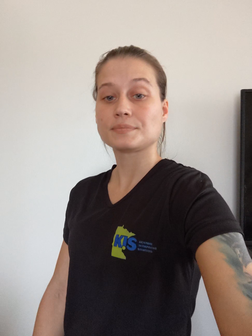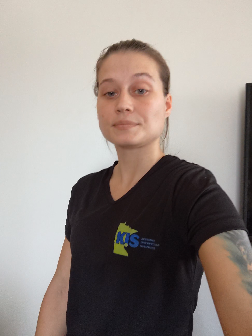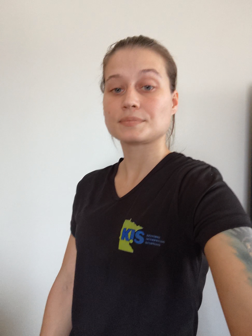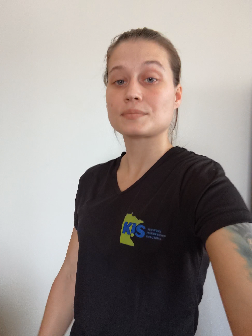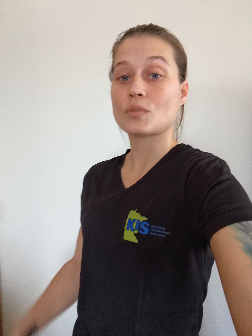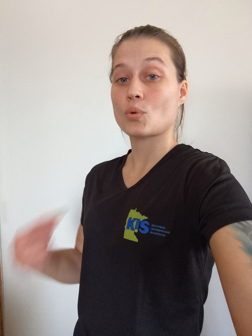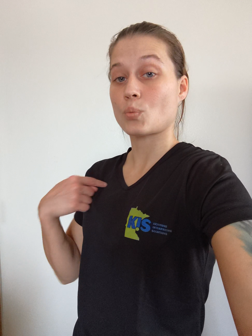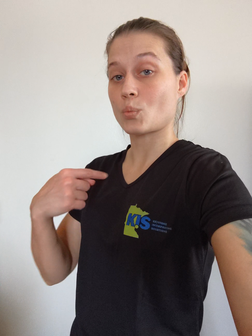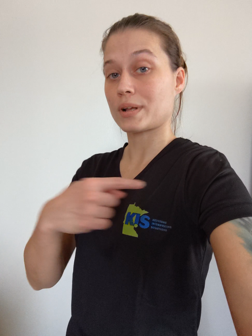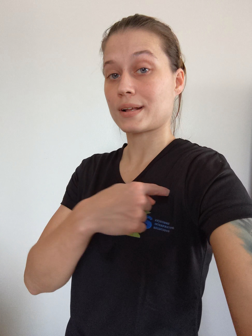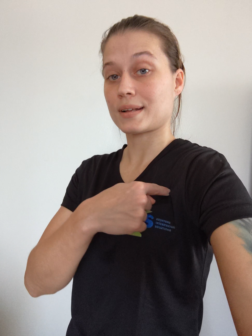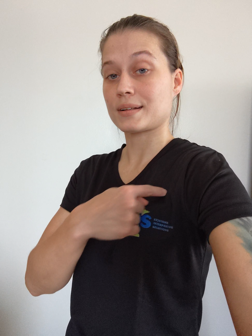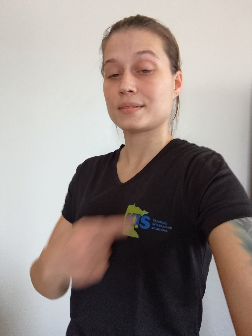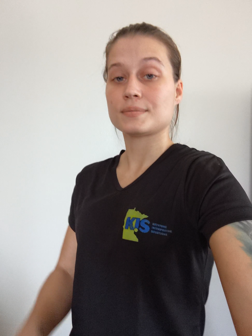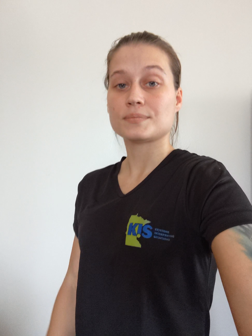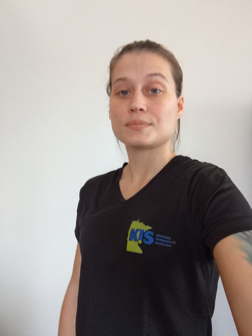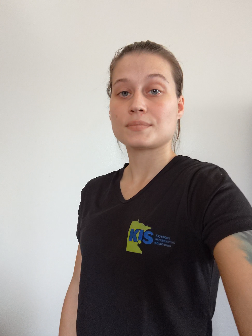we